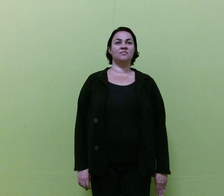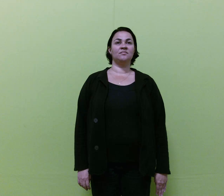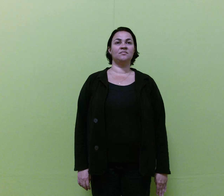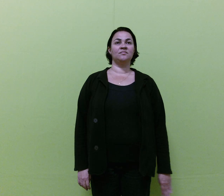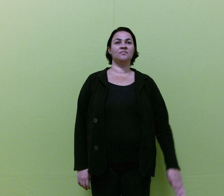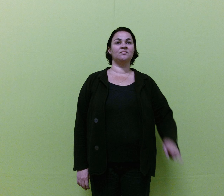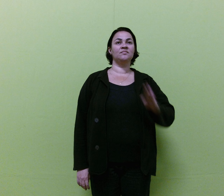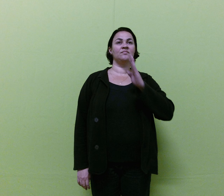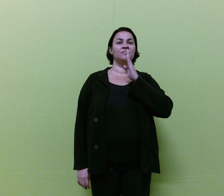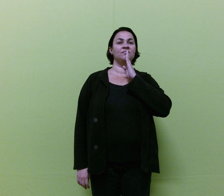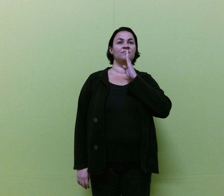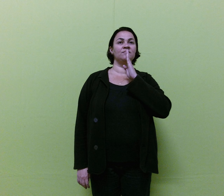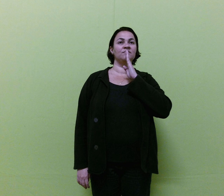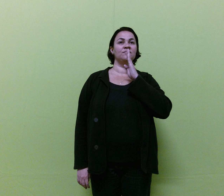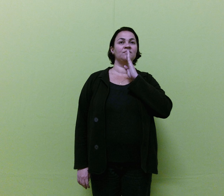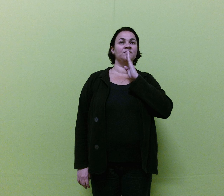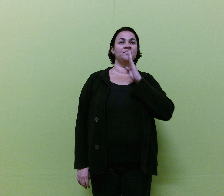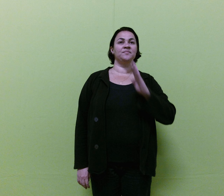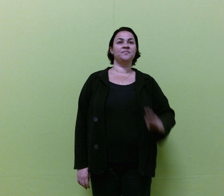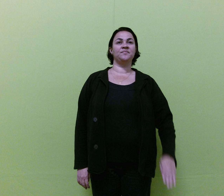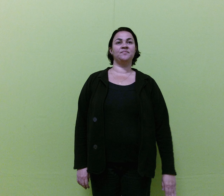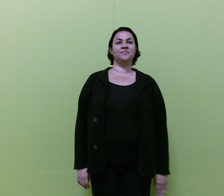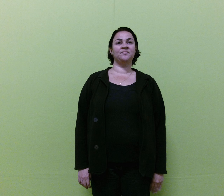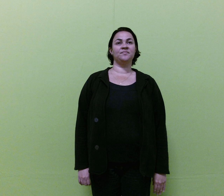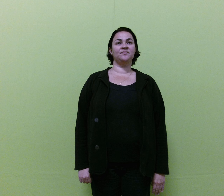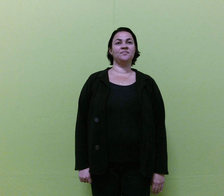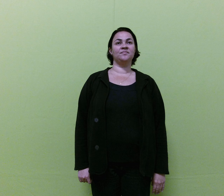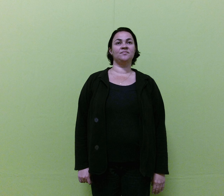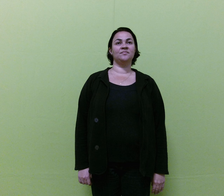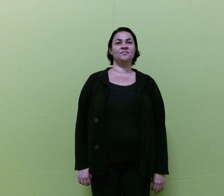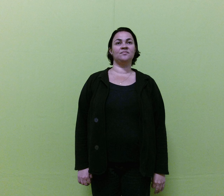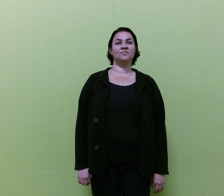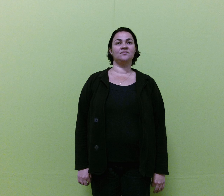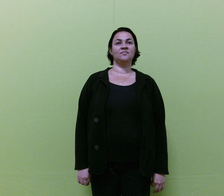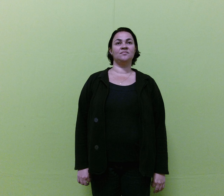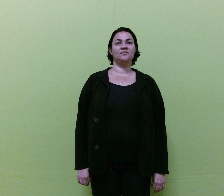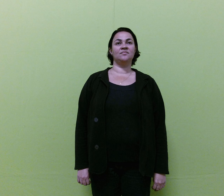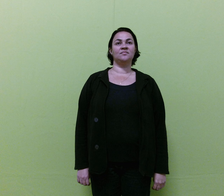conhecer